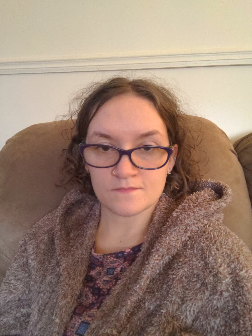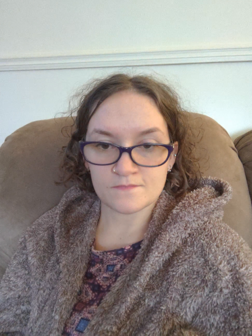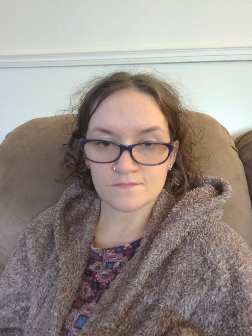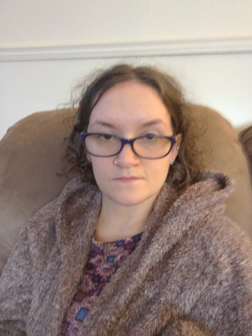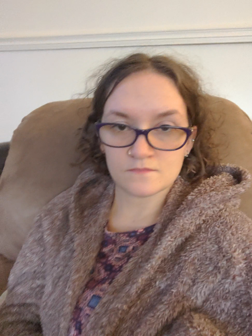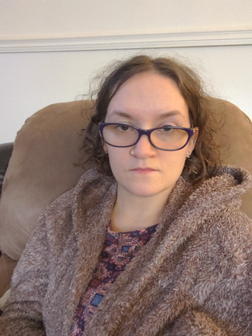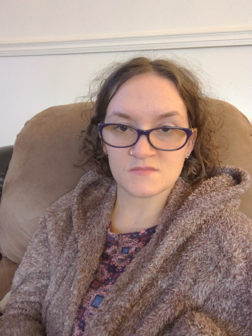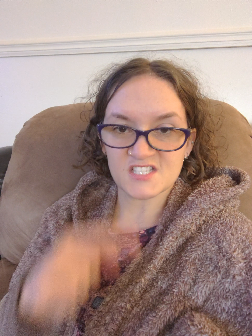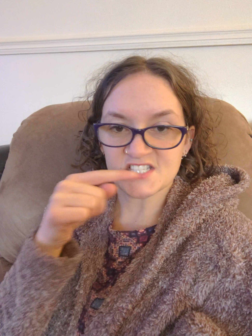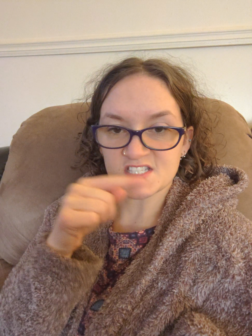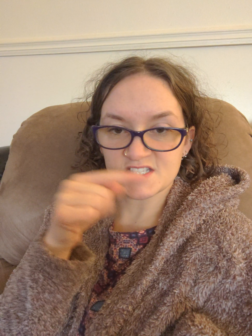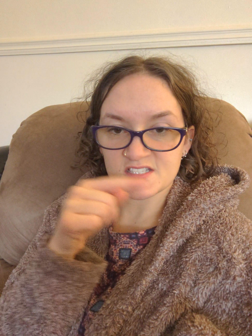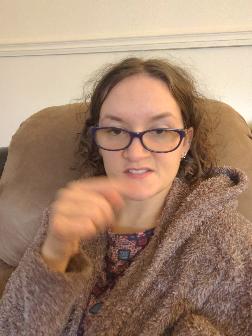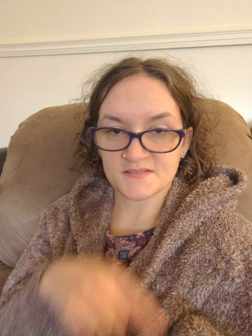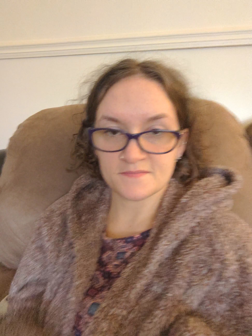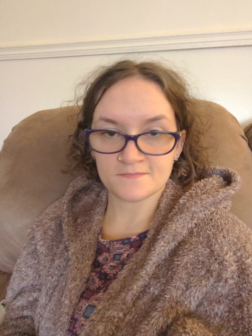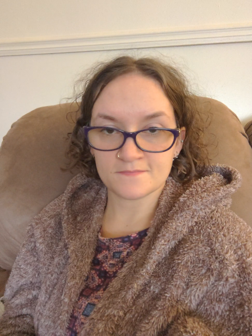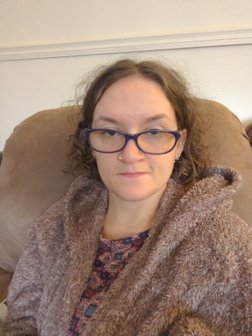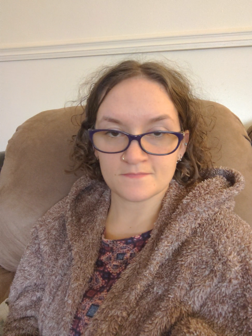toothbrush